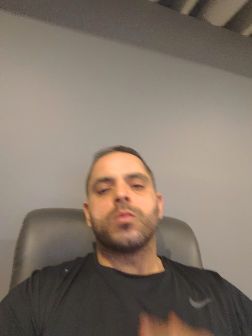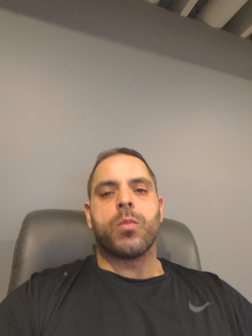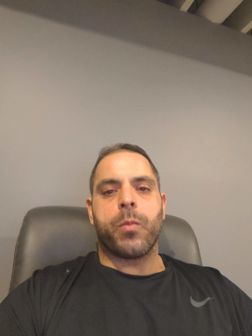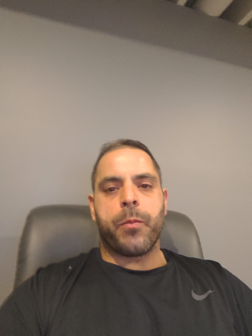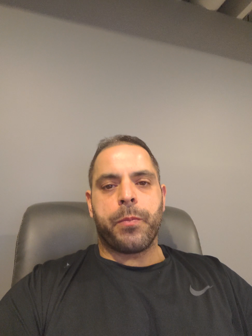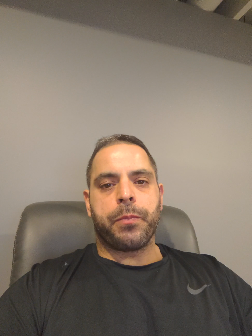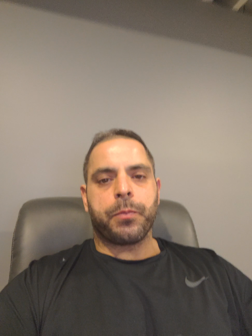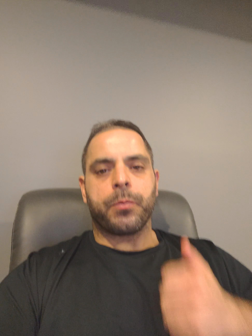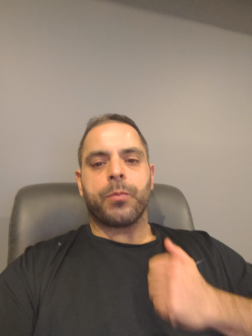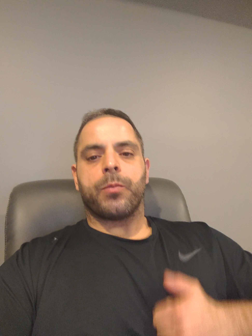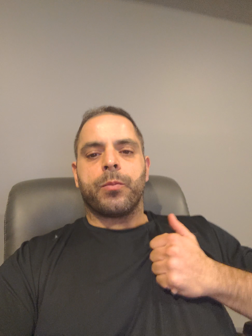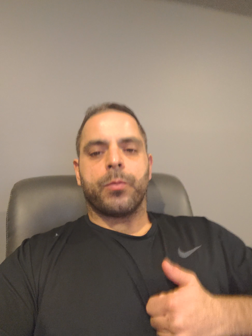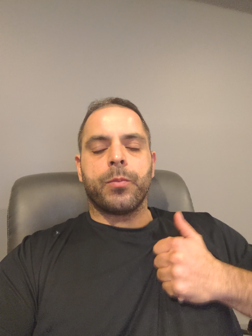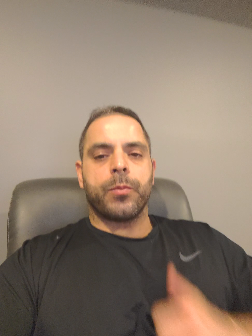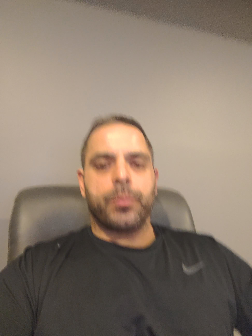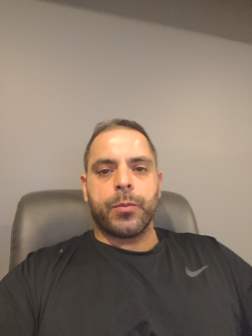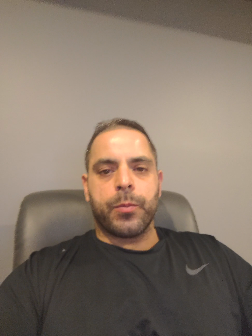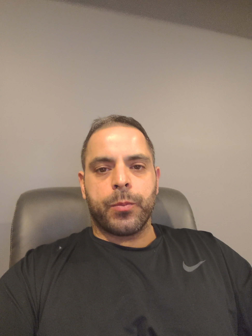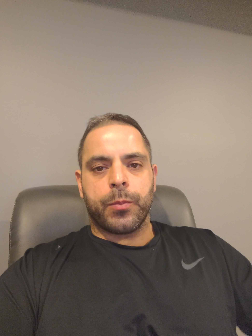bath